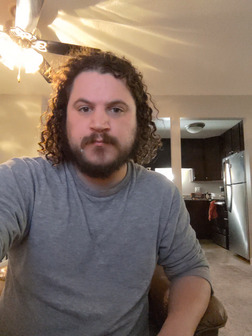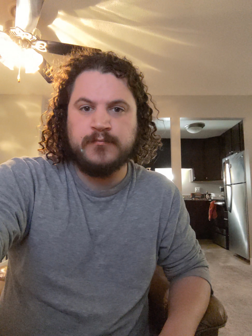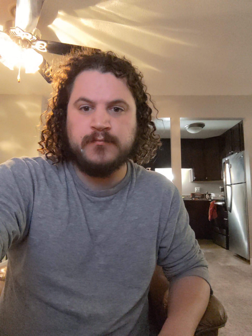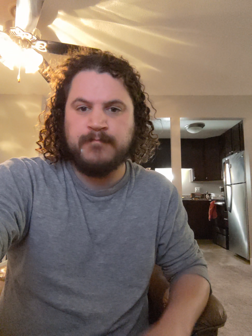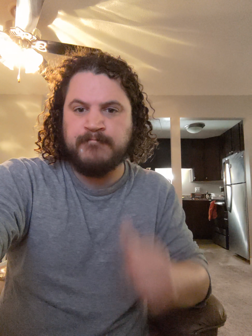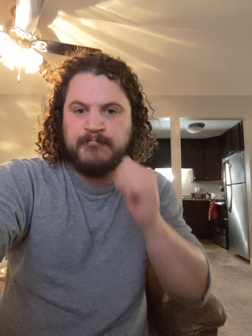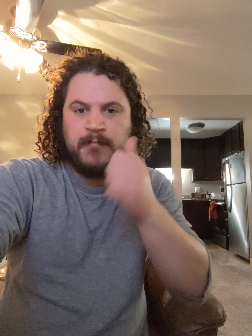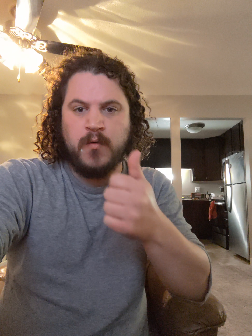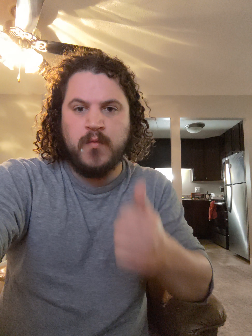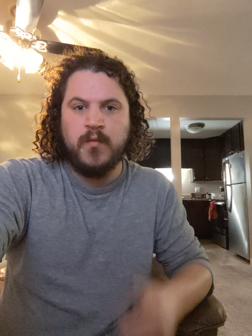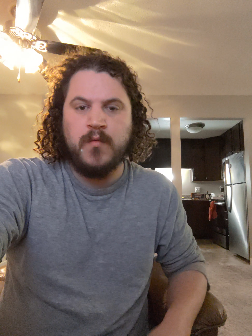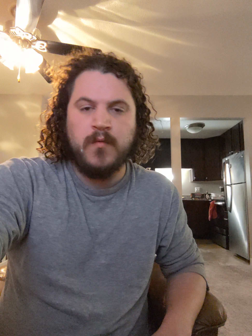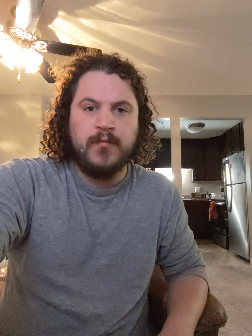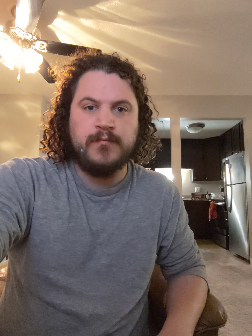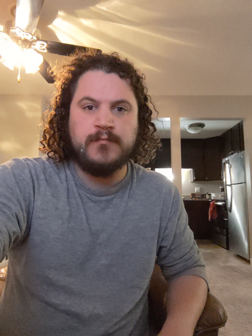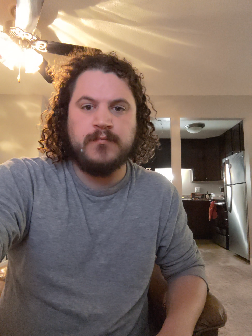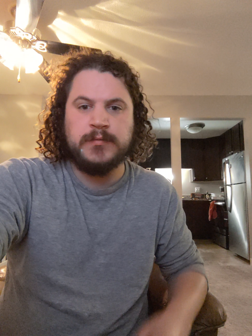tomorrow